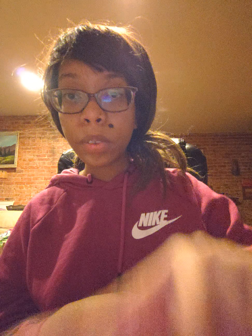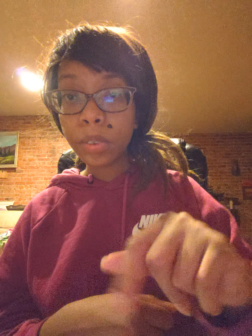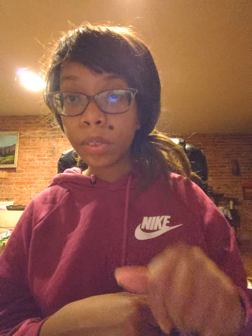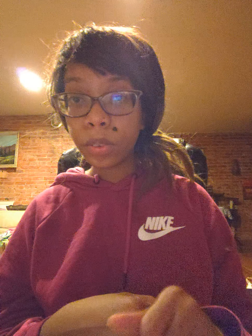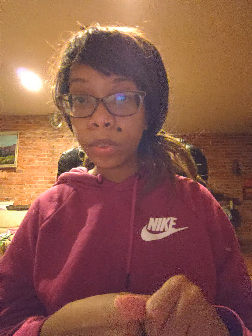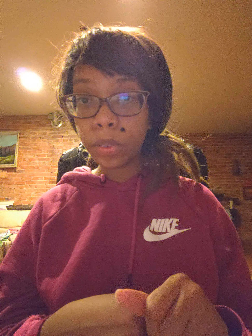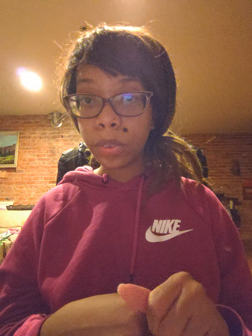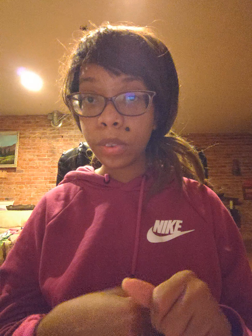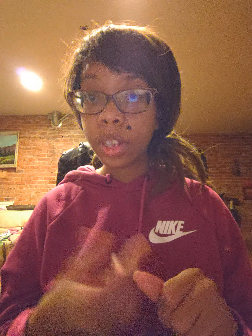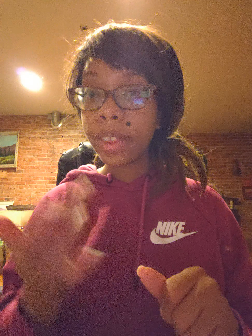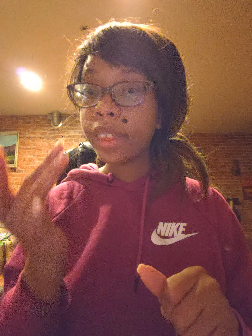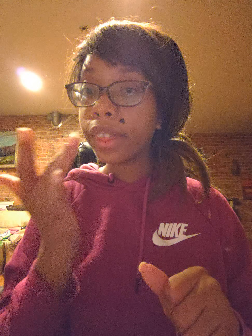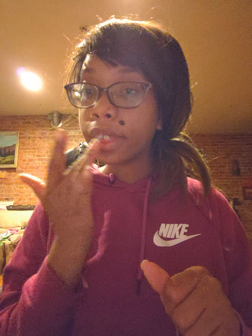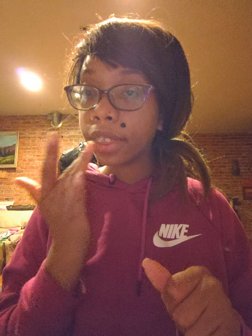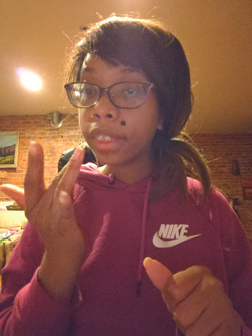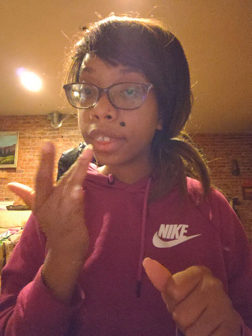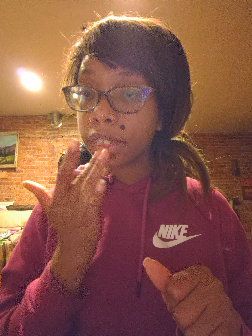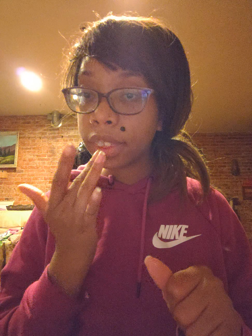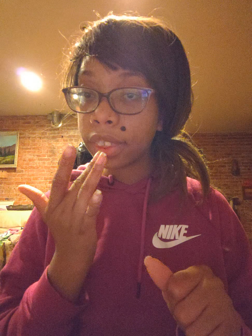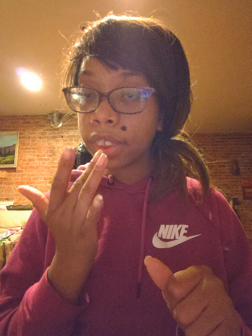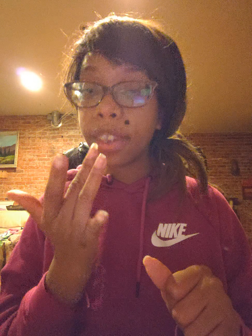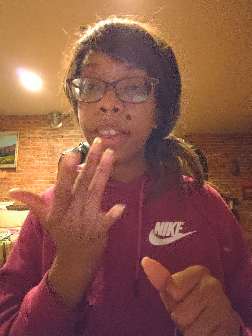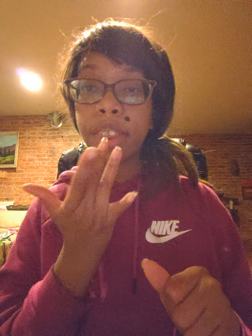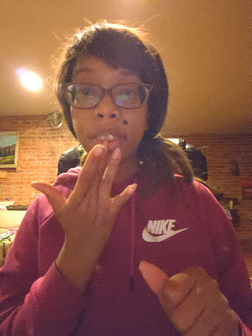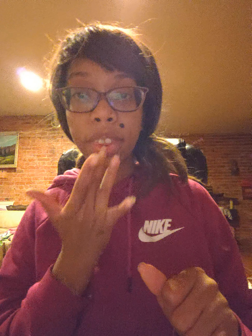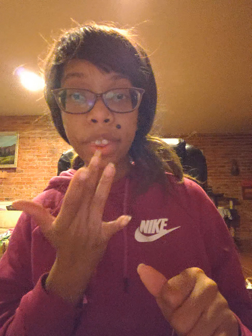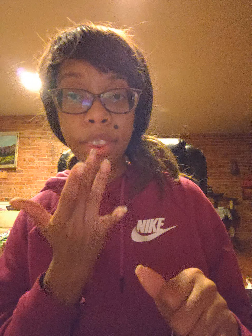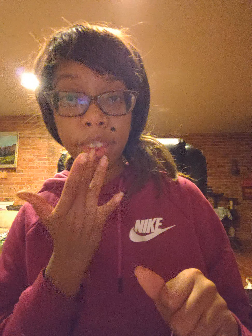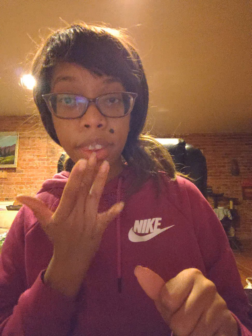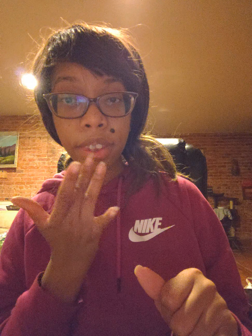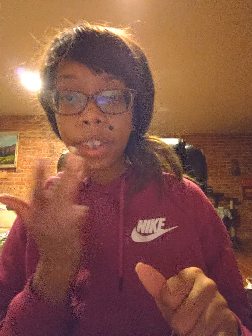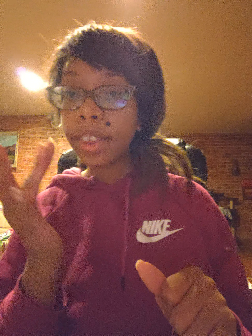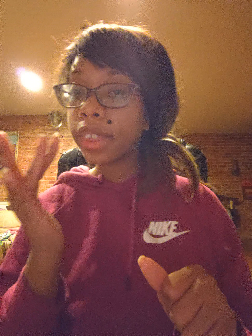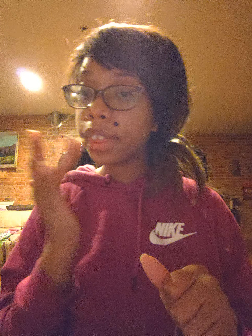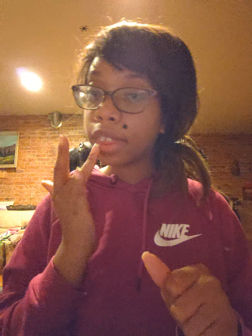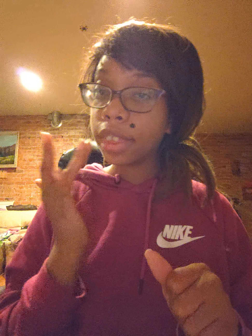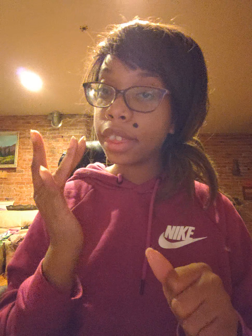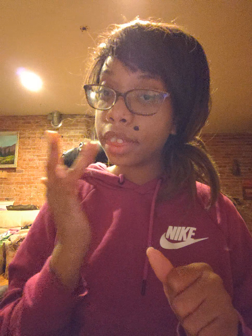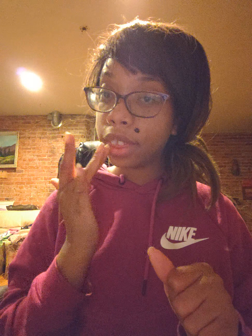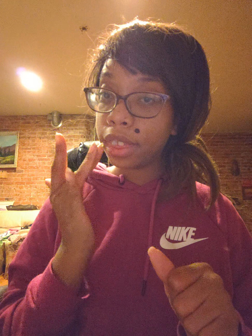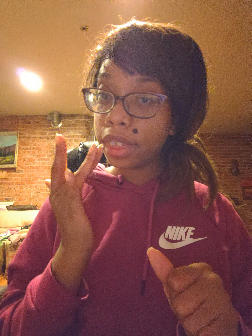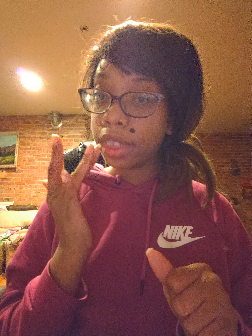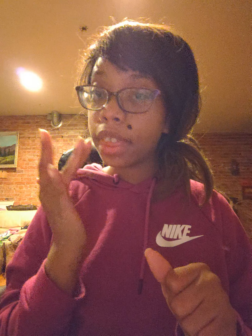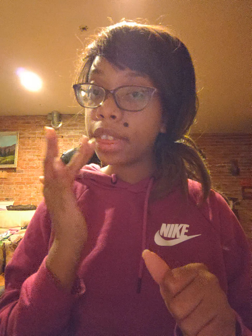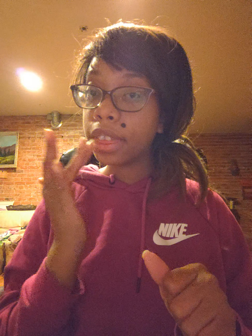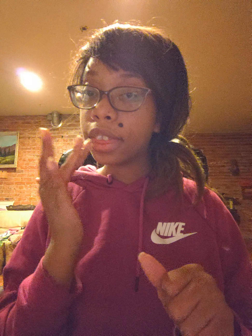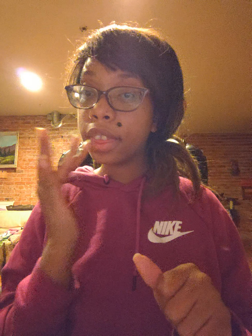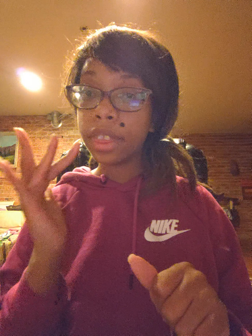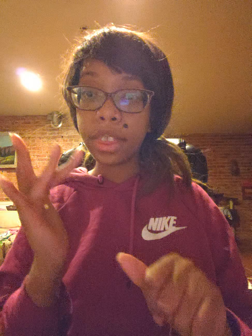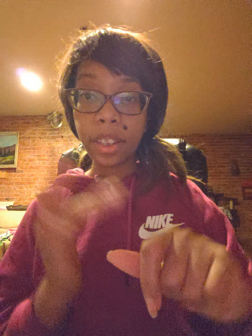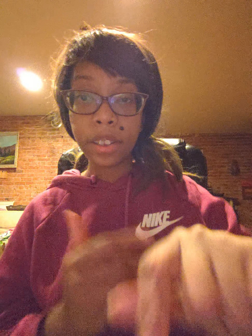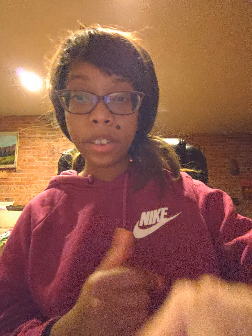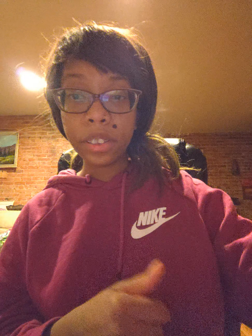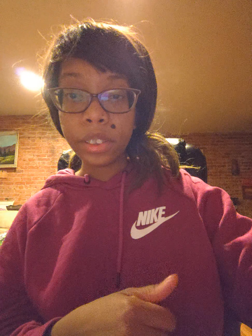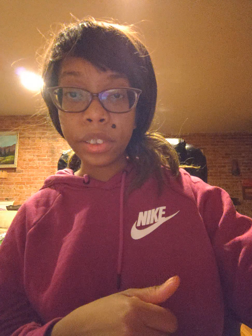taste